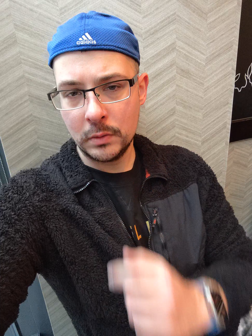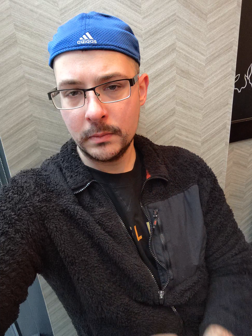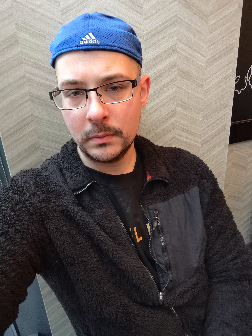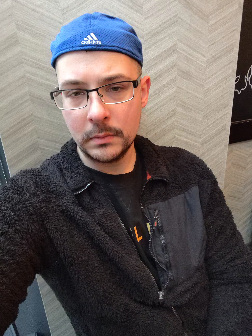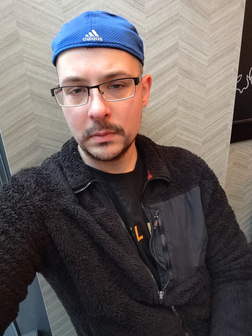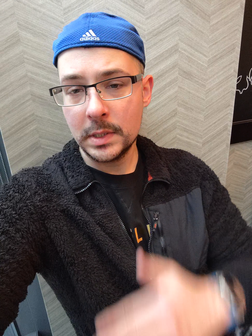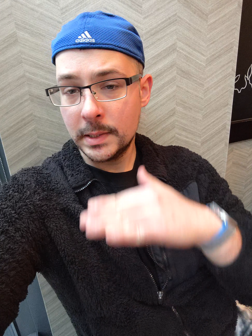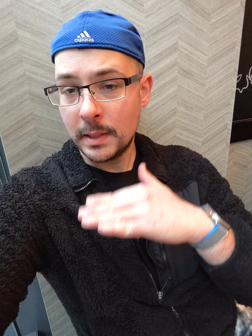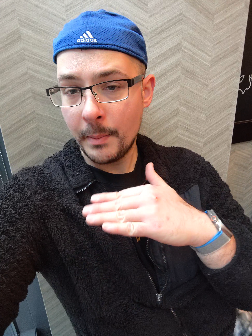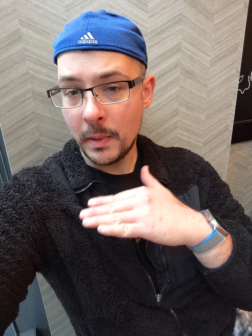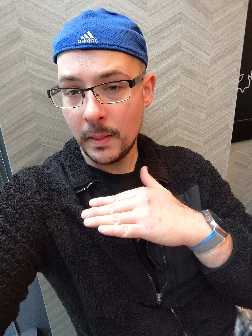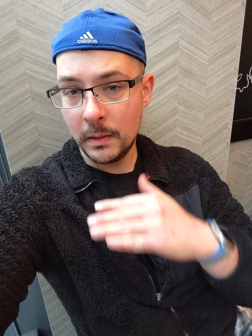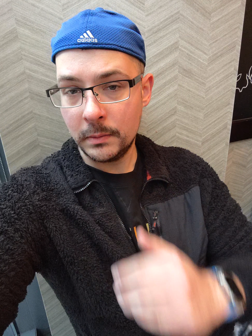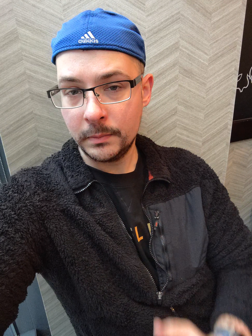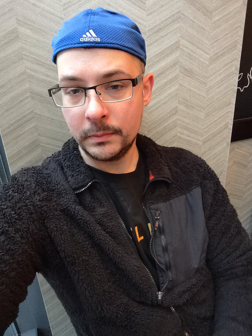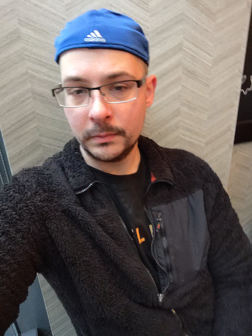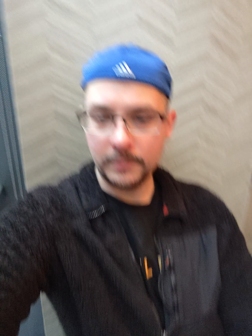table